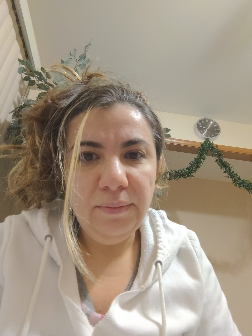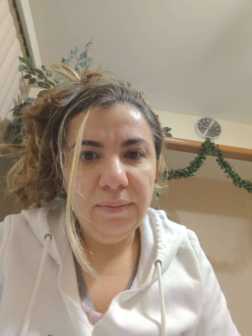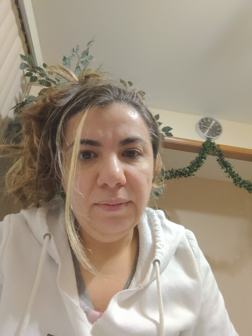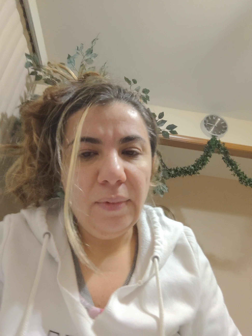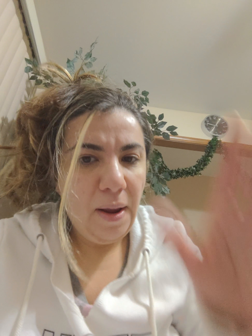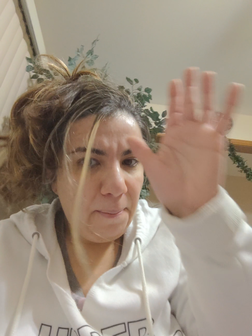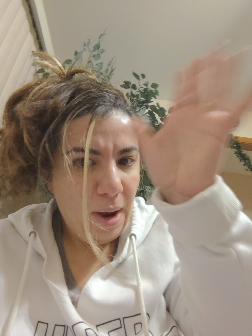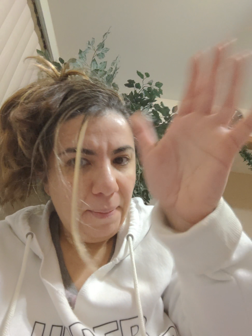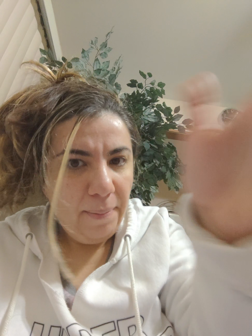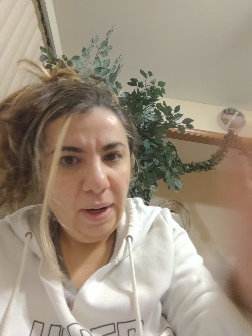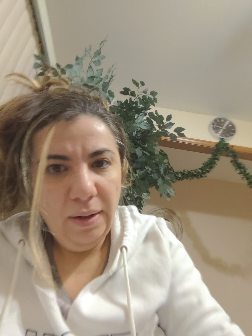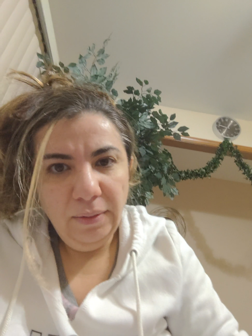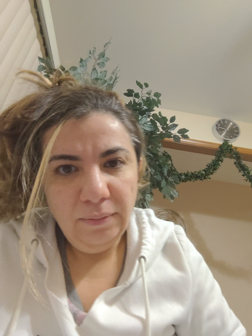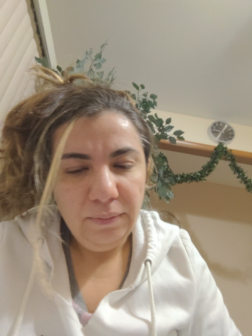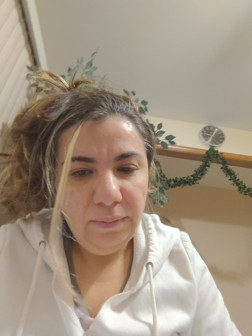grandpa